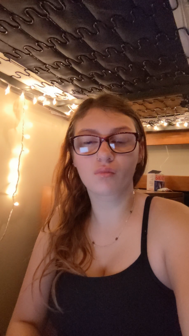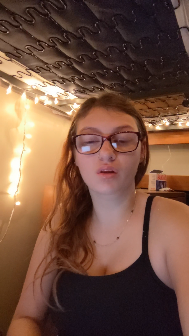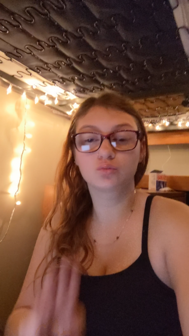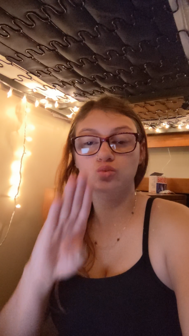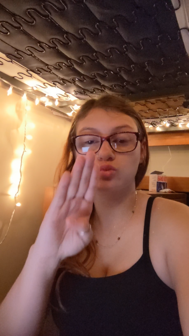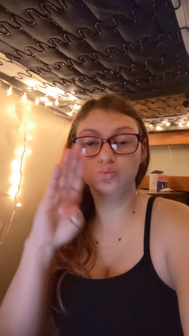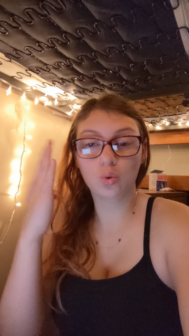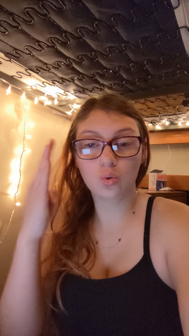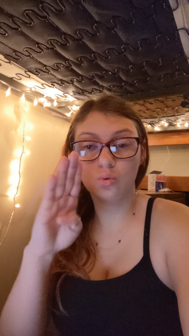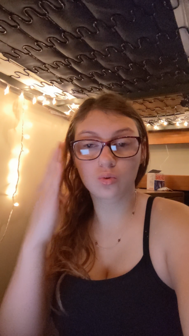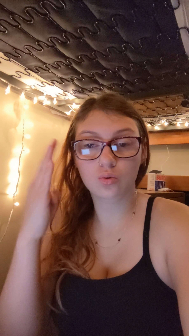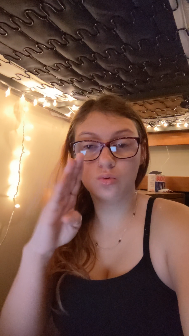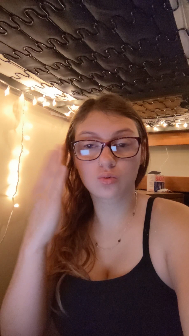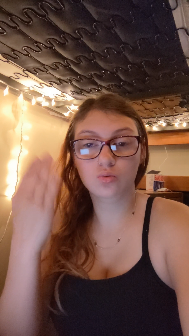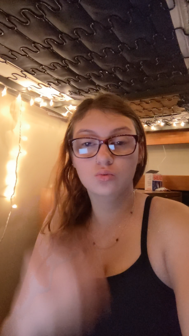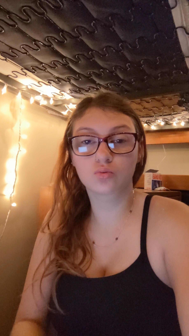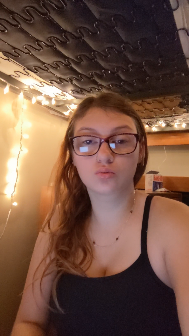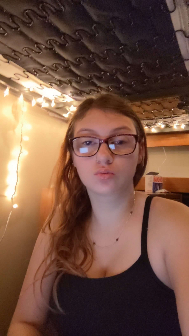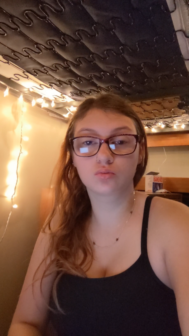door